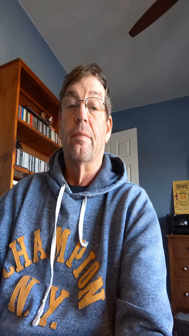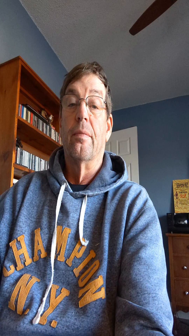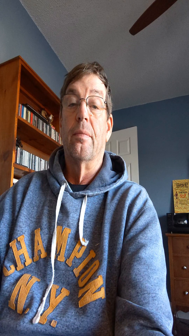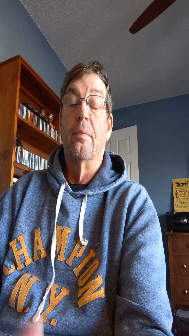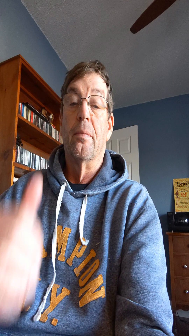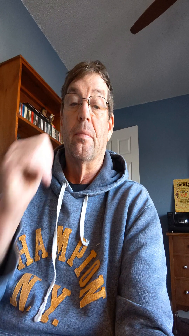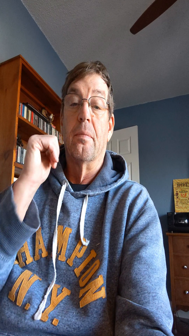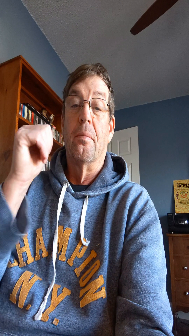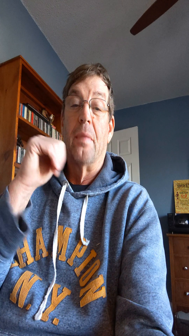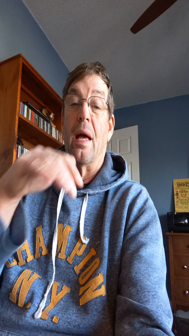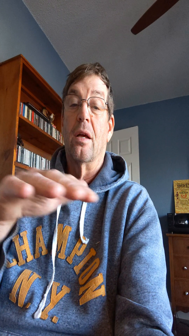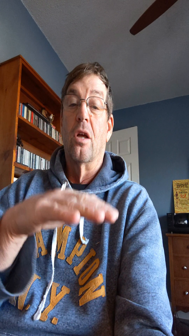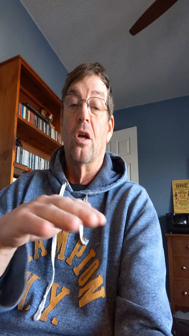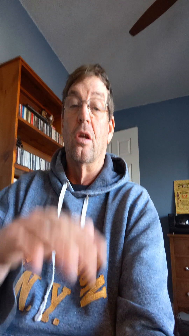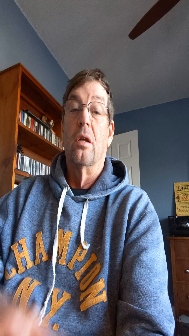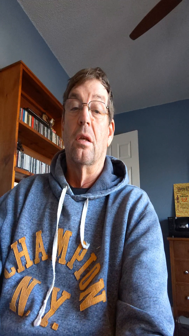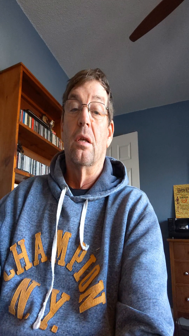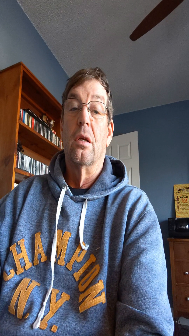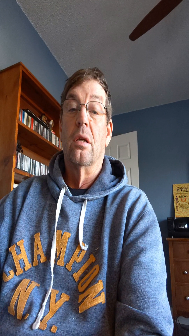backyard